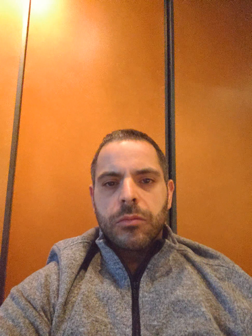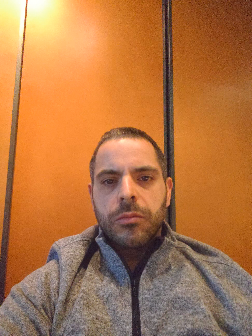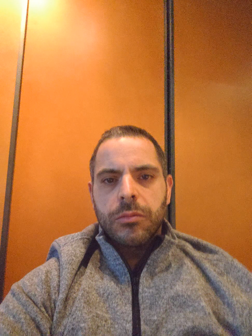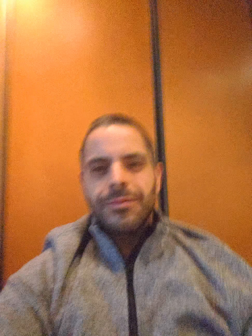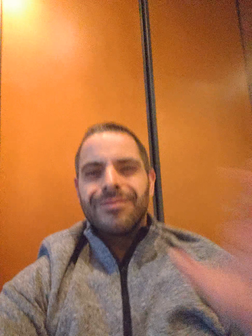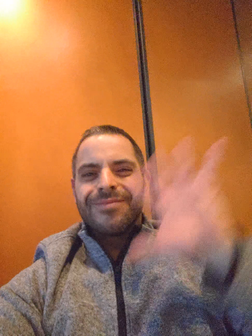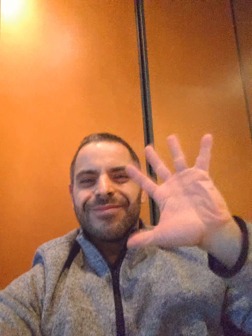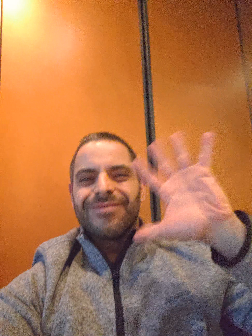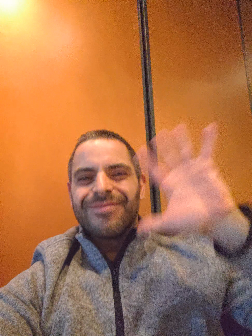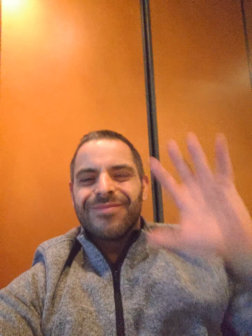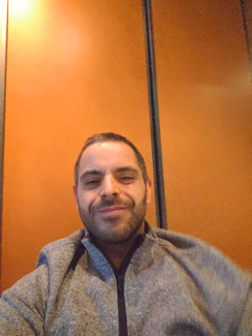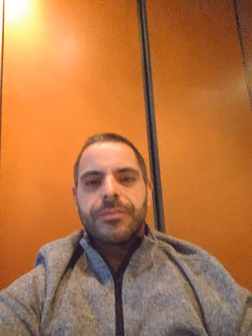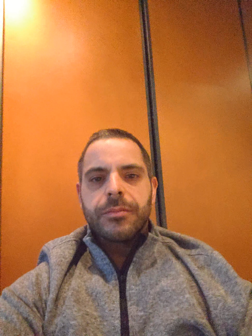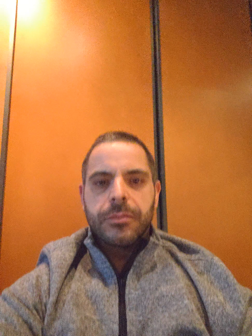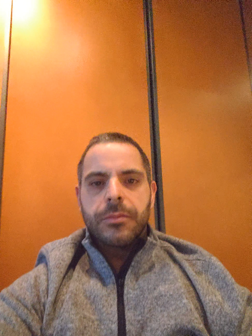bye